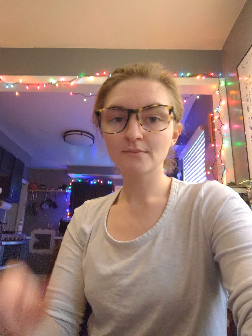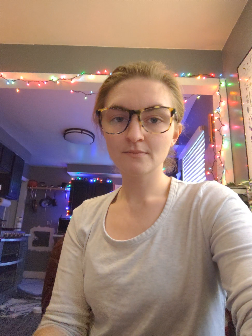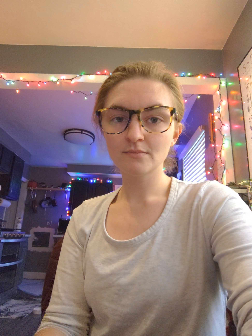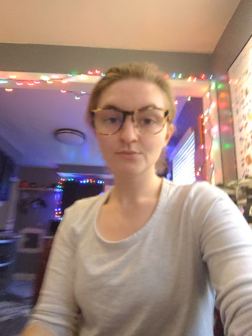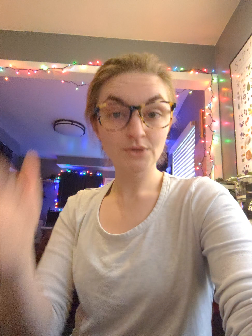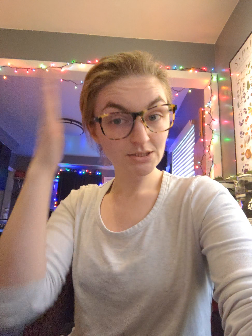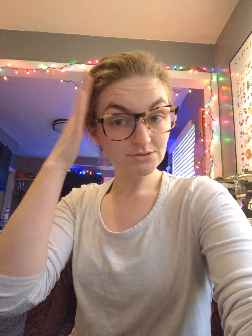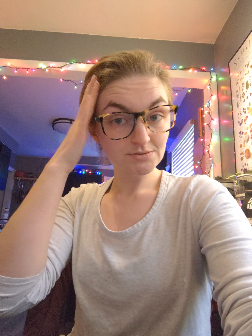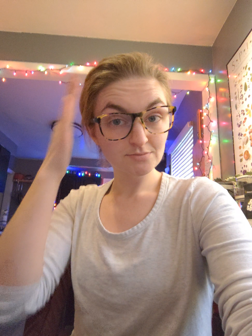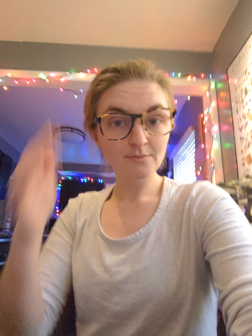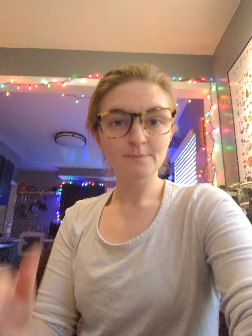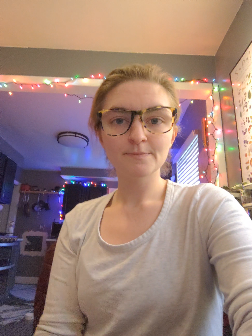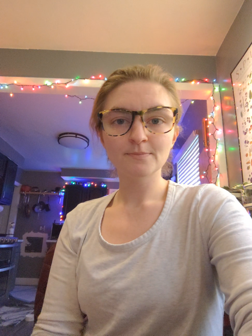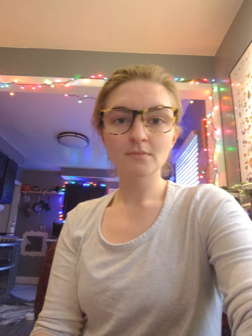hat